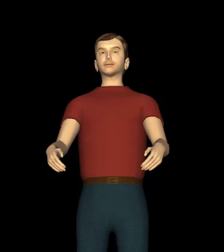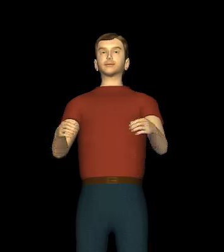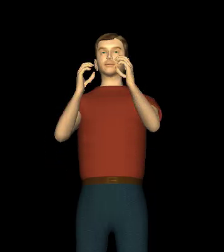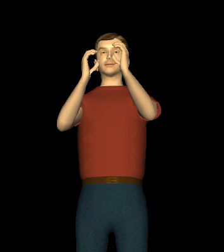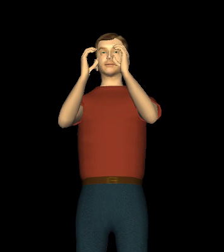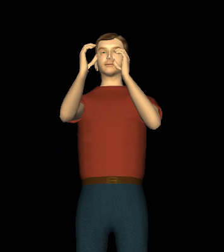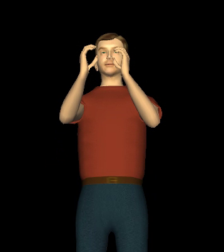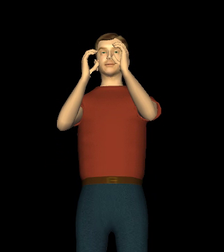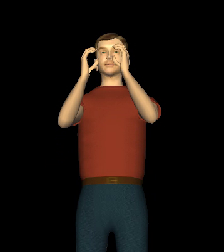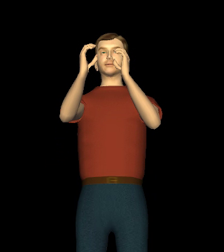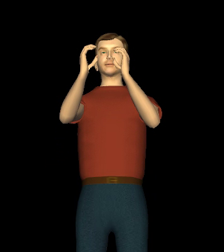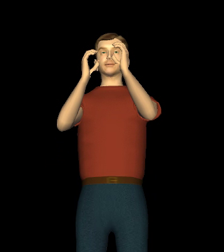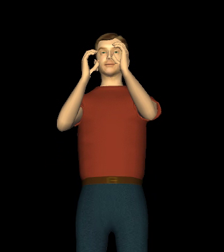فهم